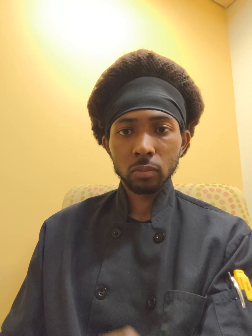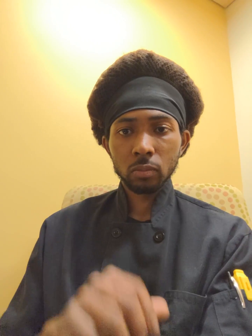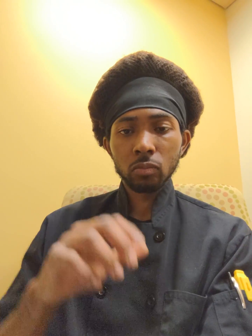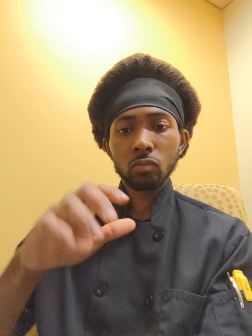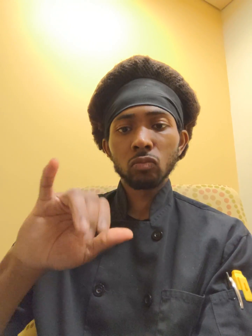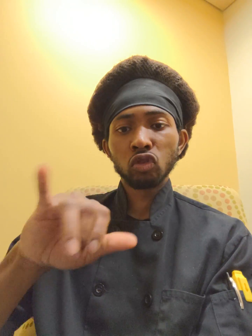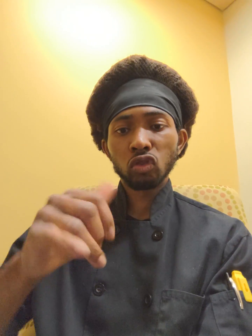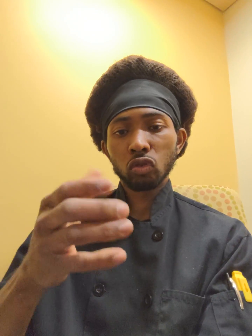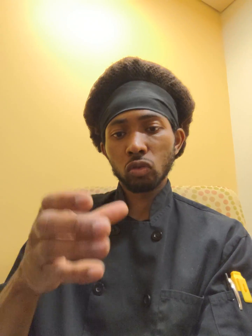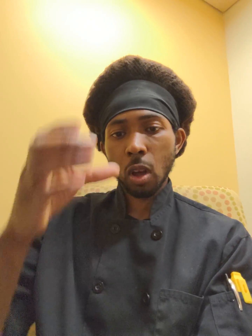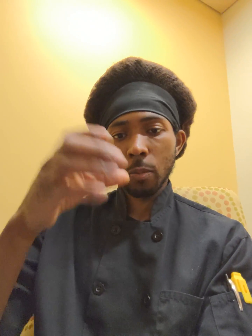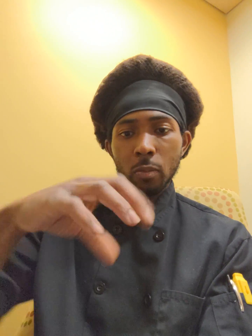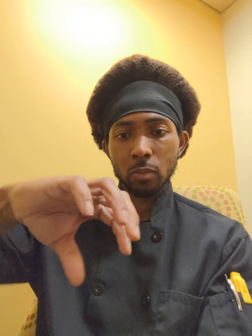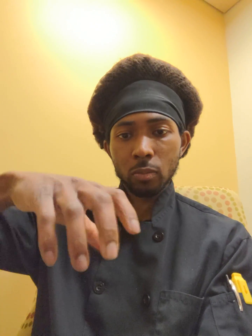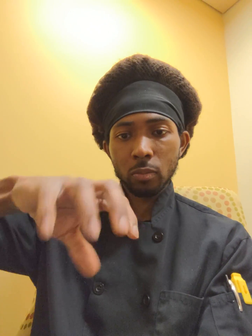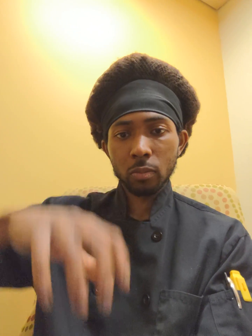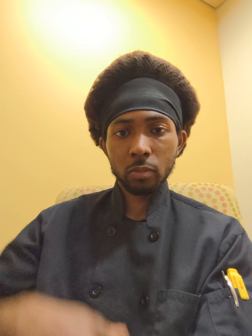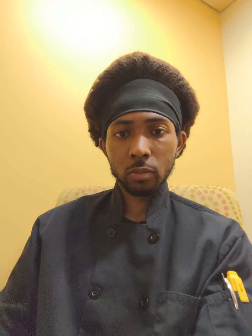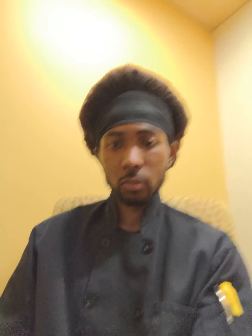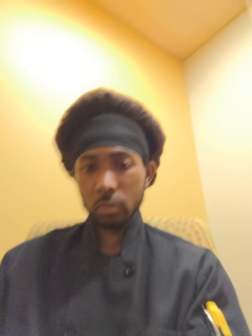jar